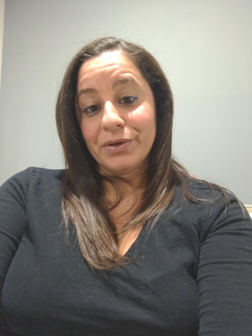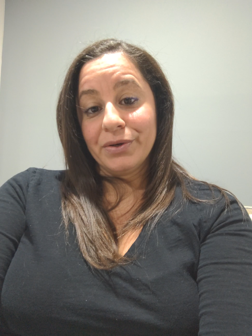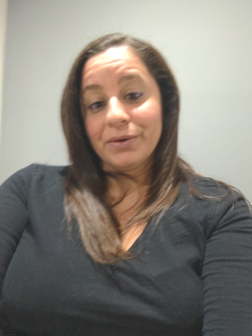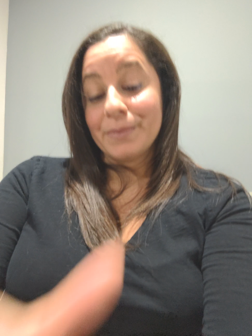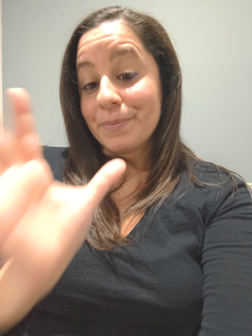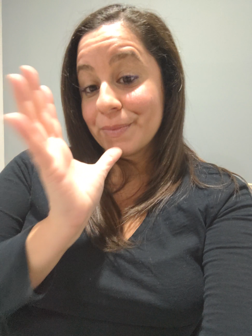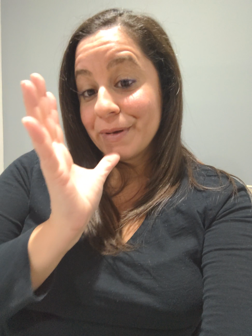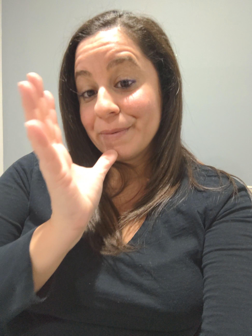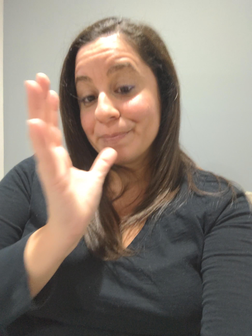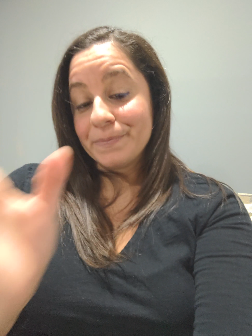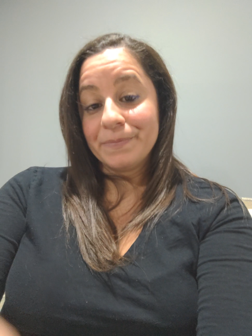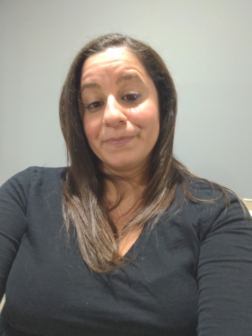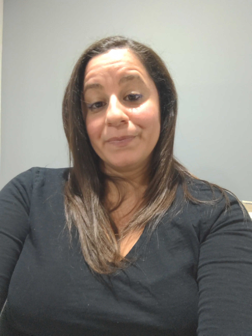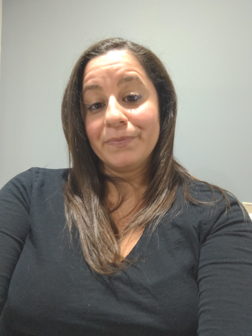mom